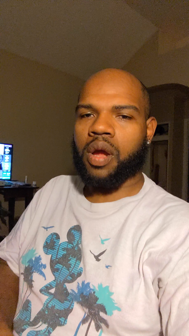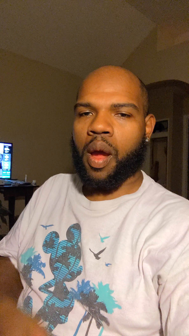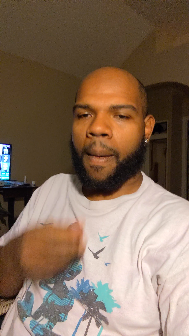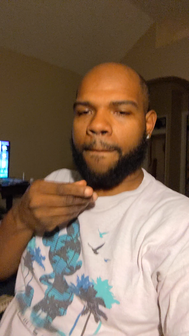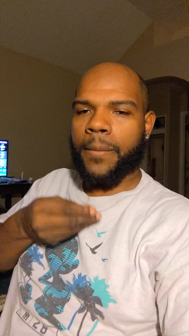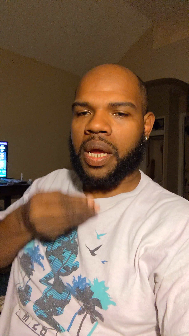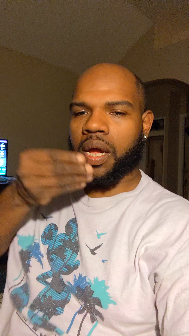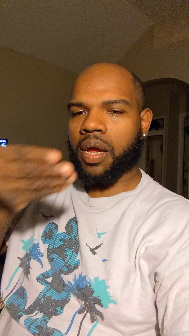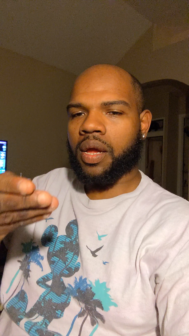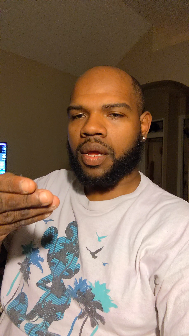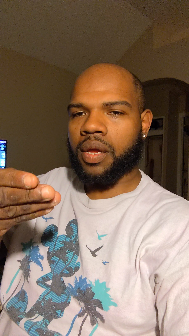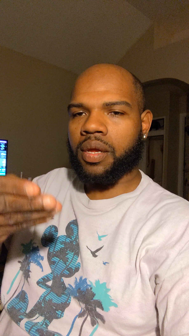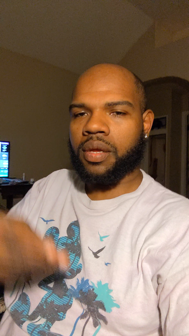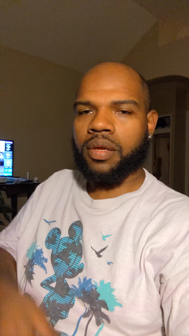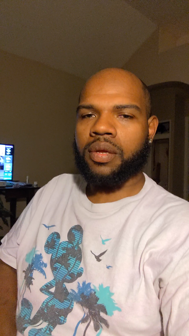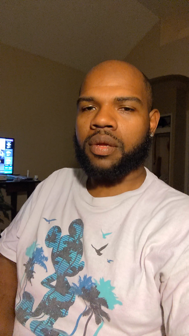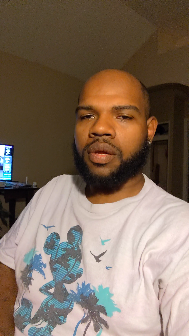buy